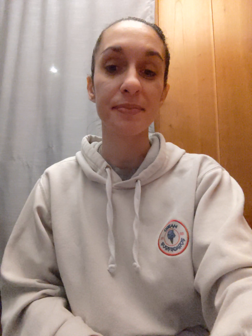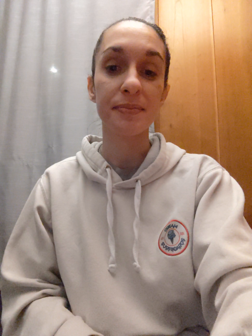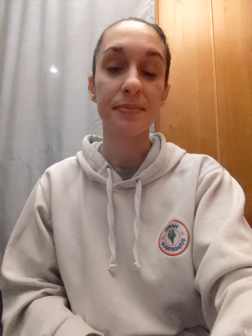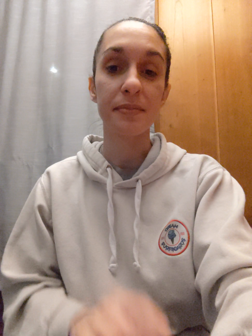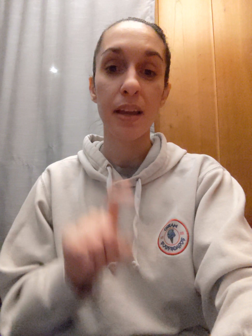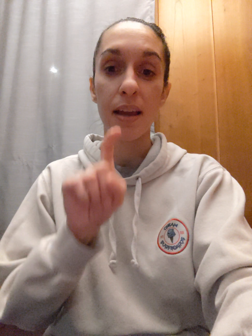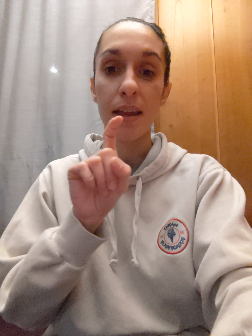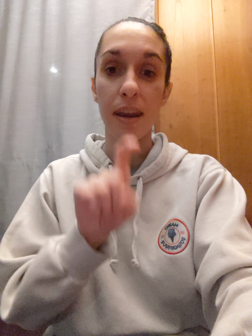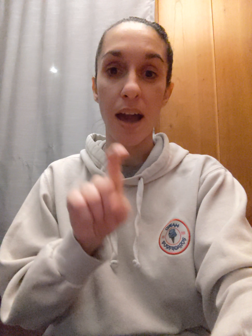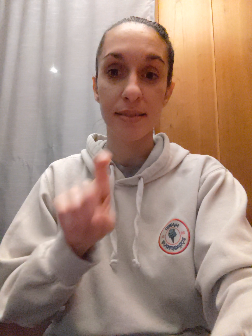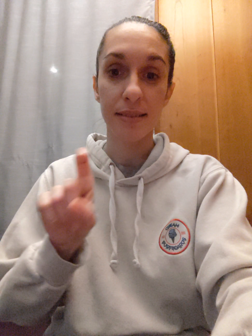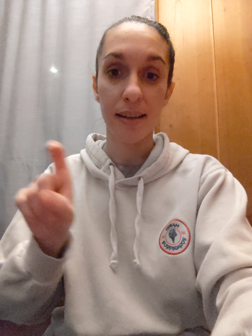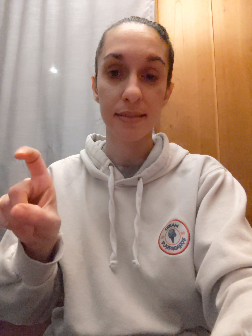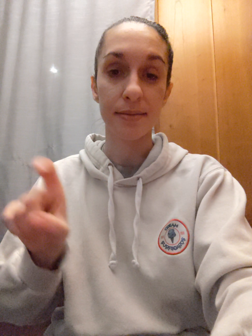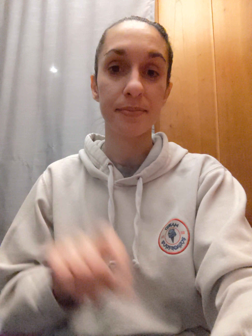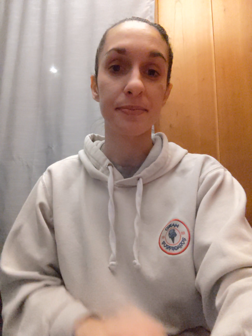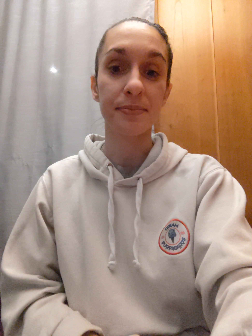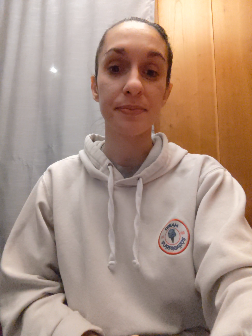closet